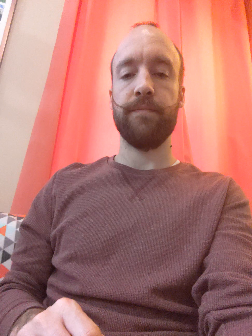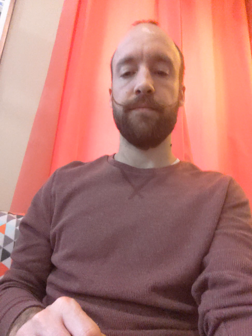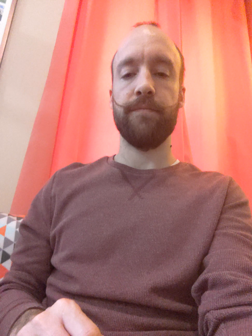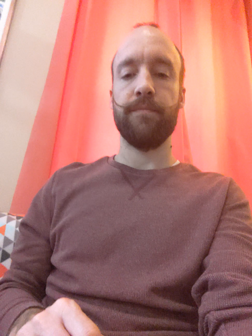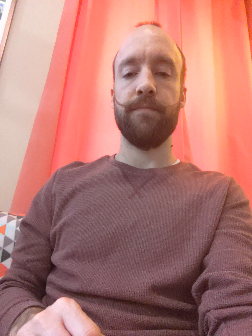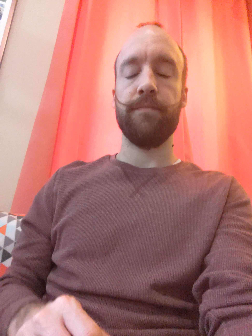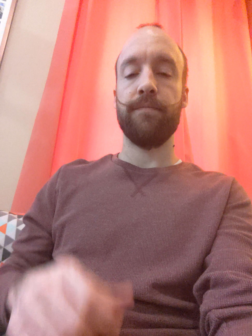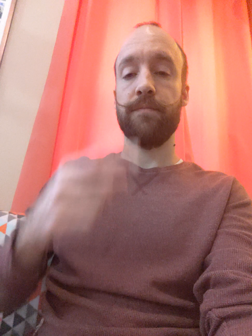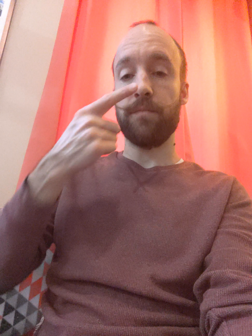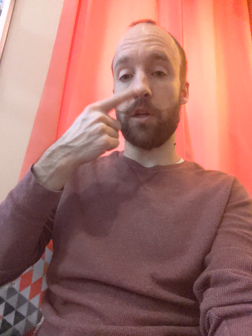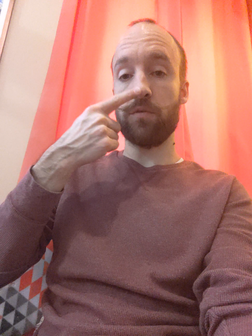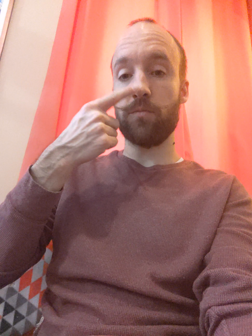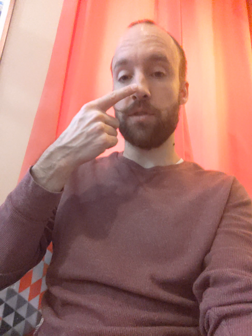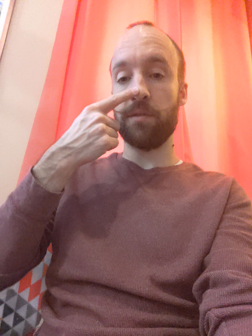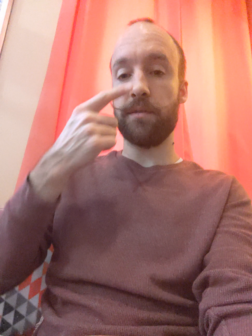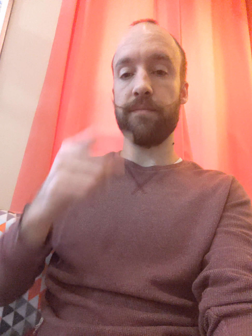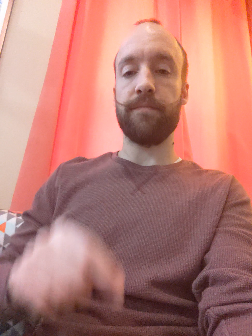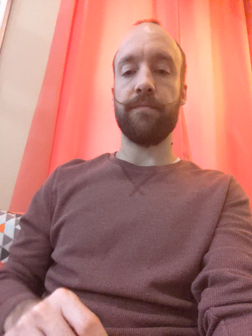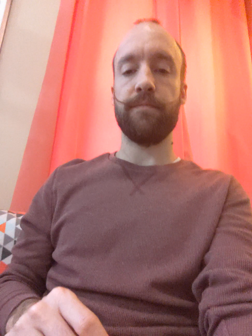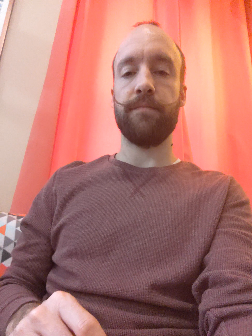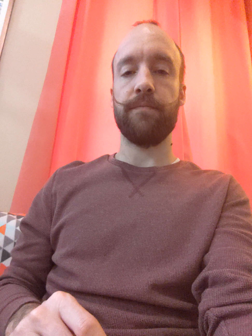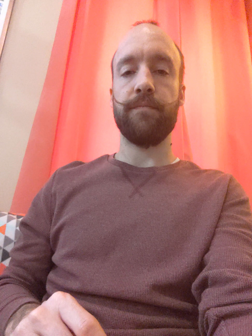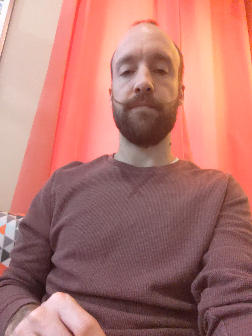nose